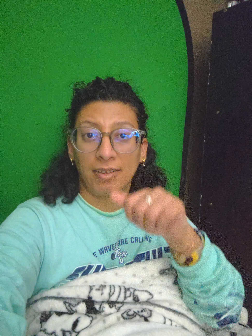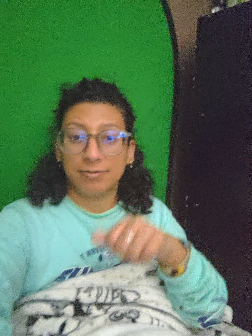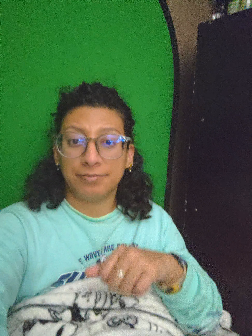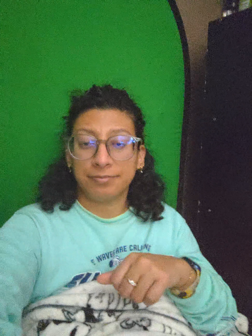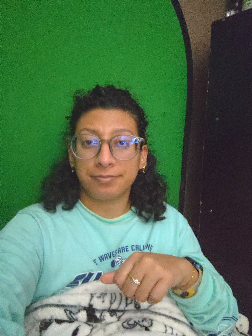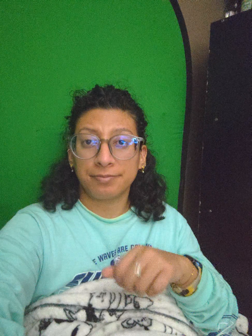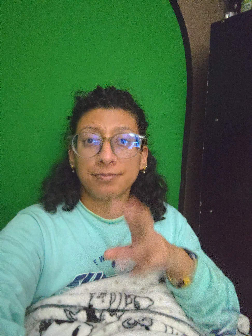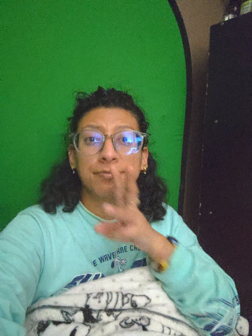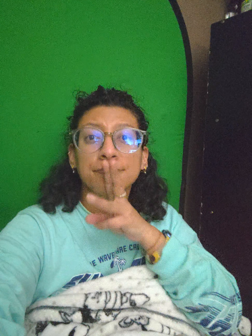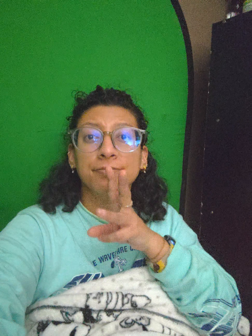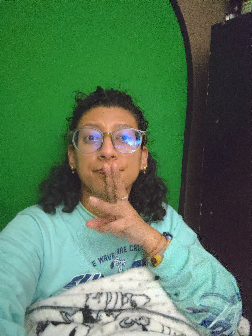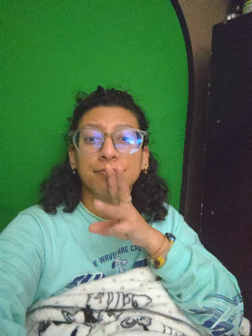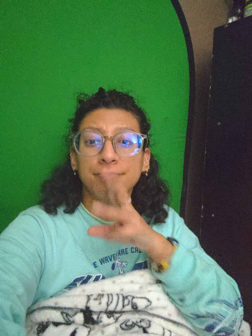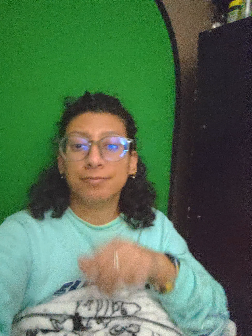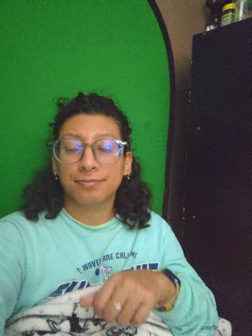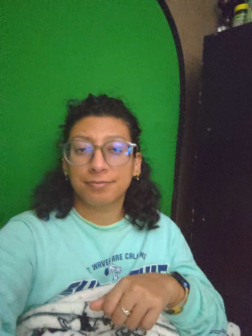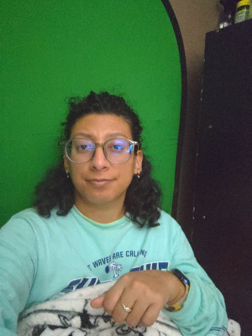water